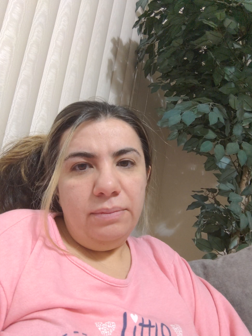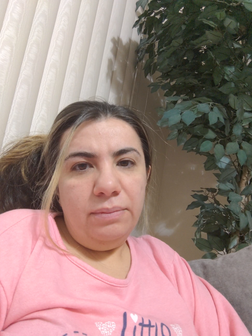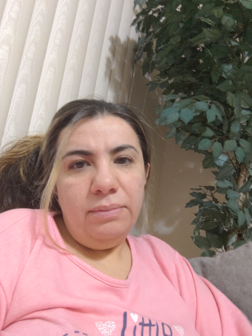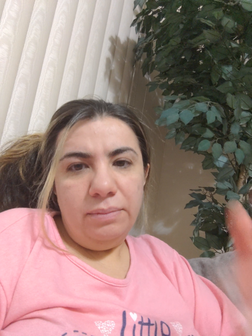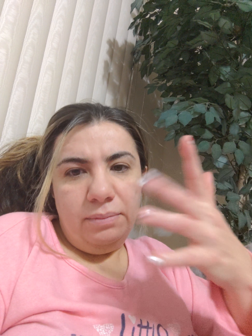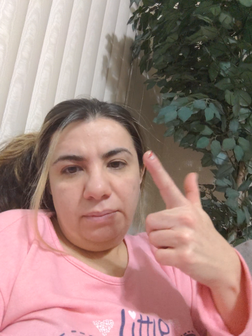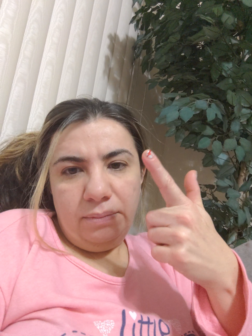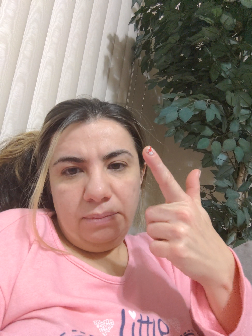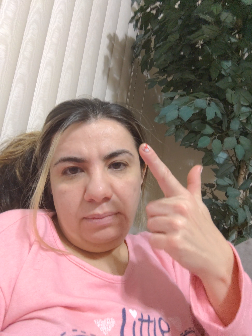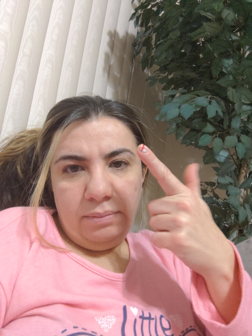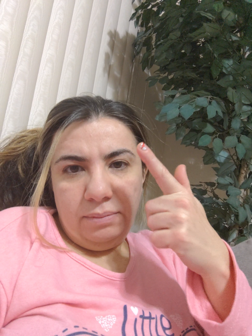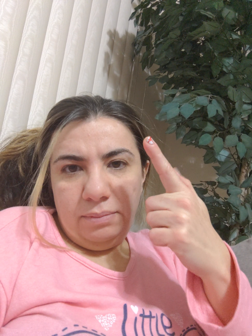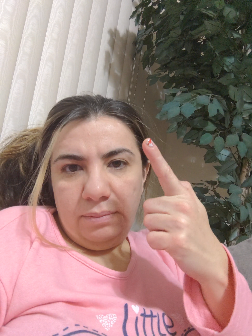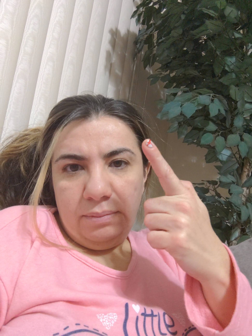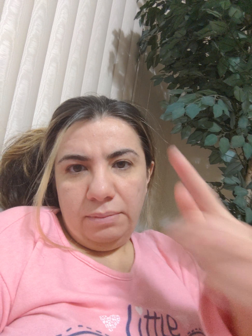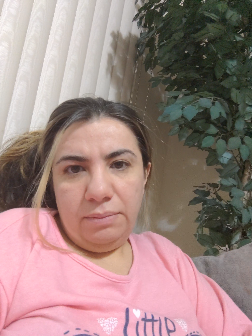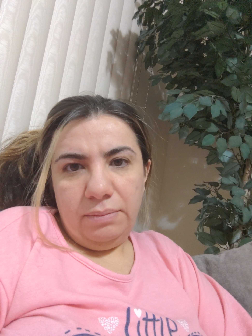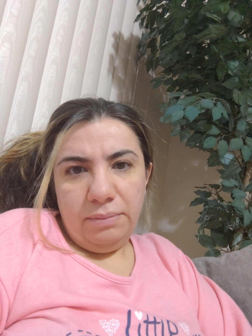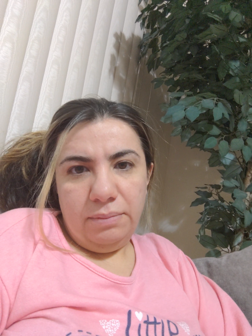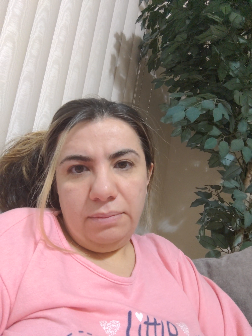finger